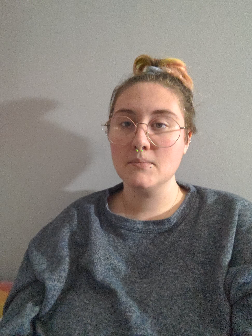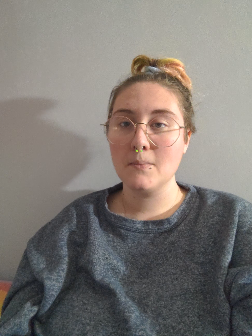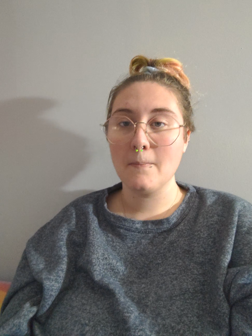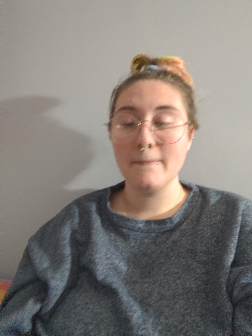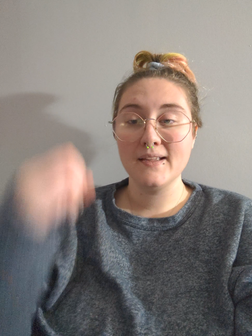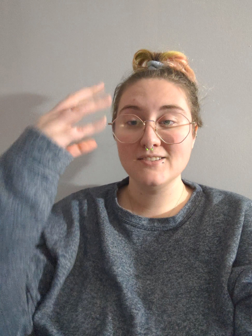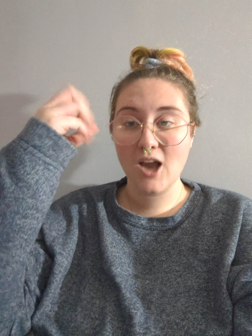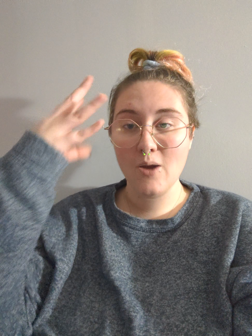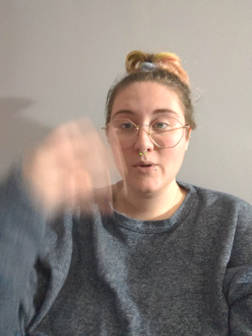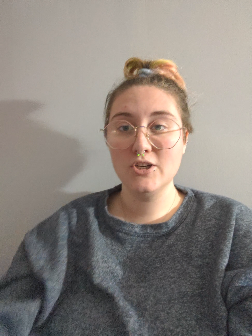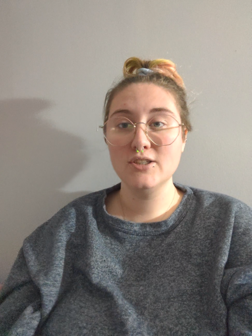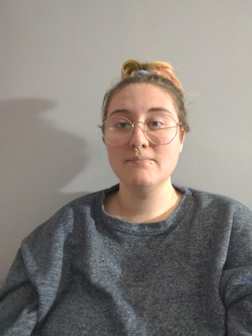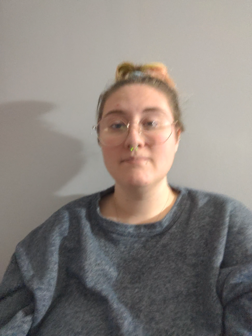shower